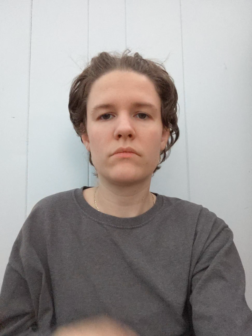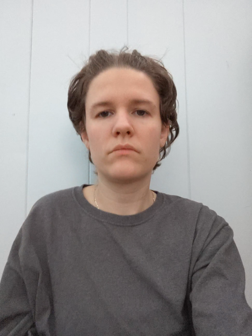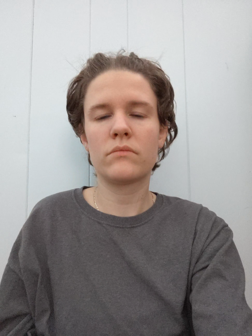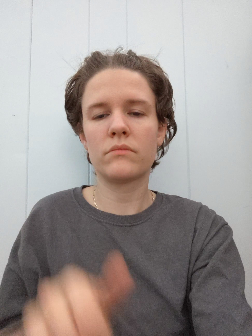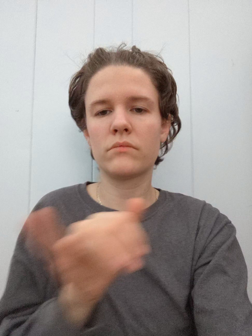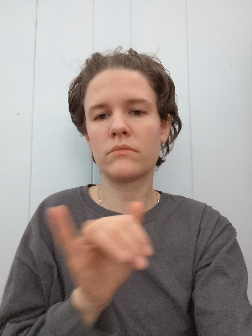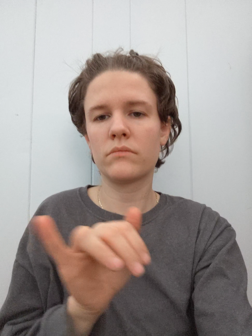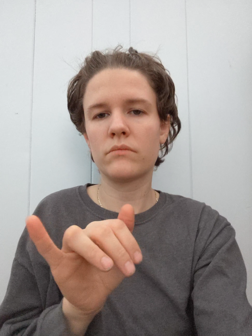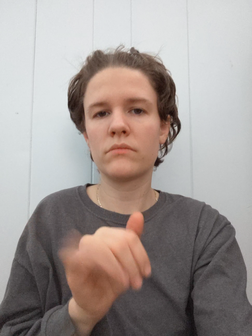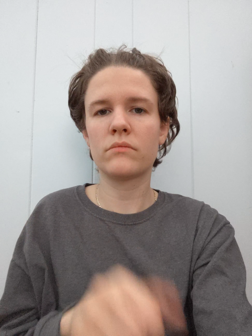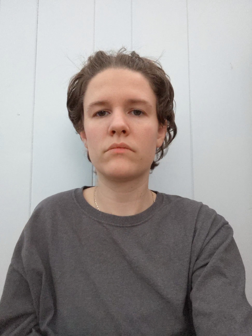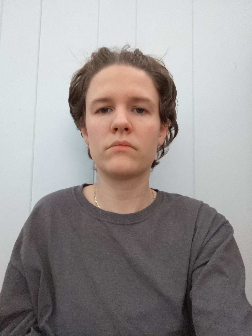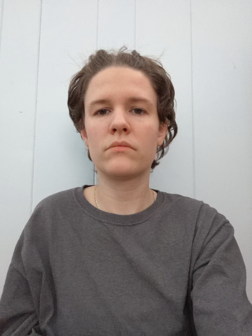same